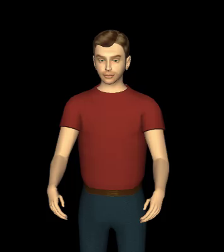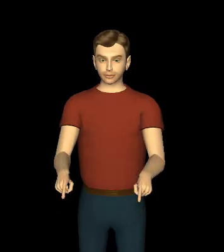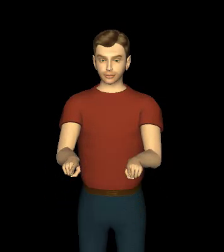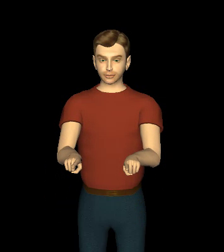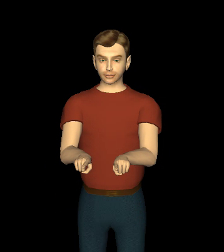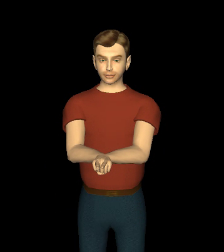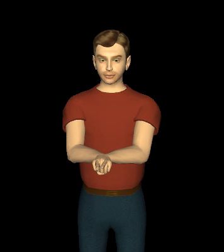نفس